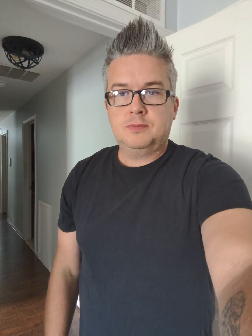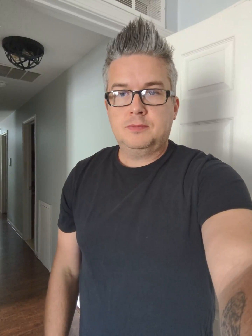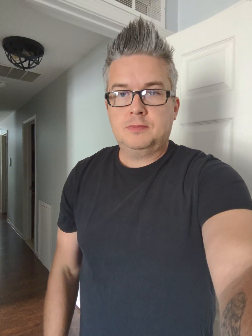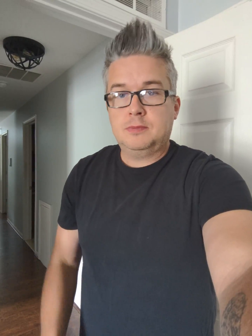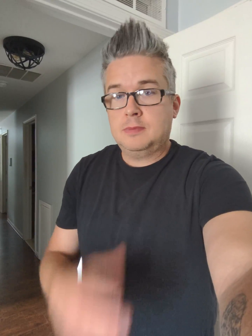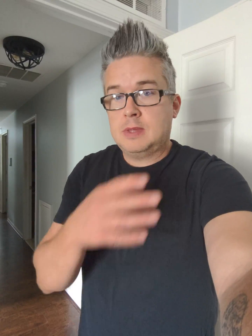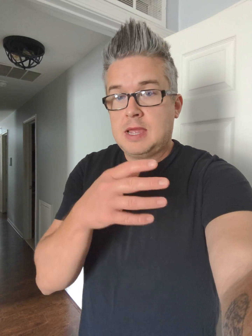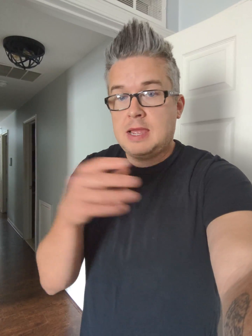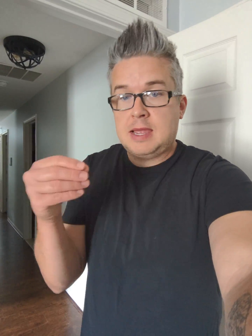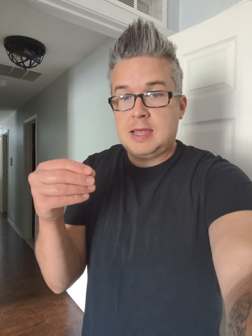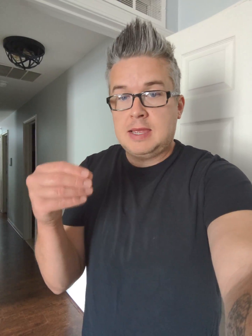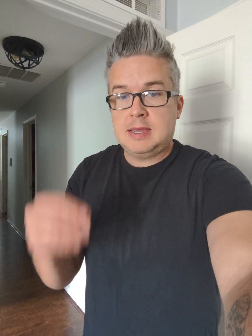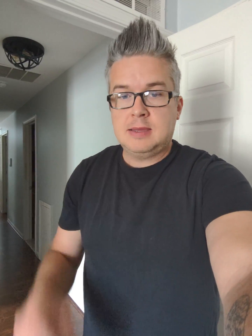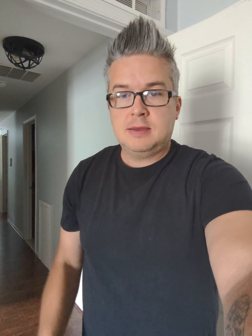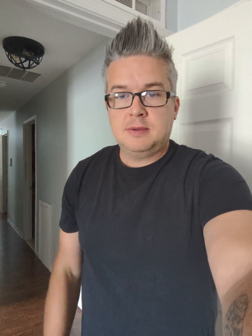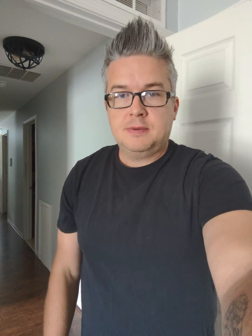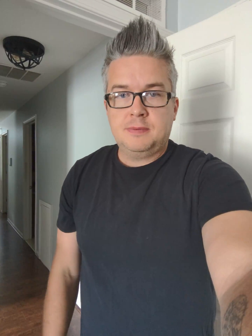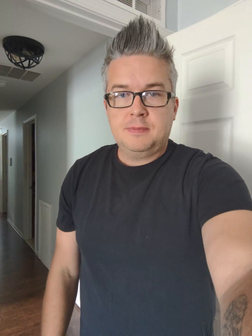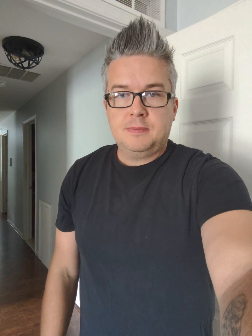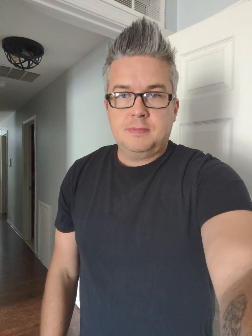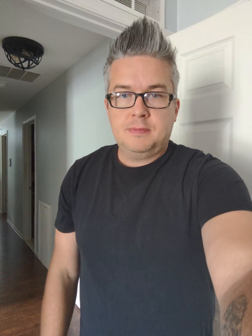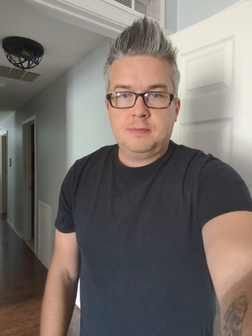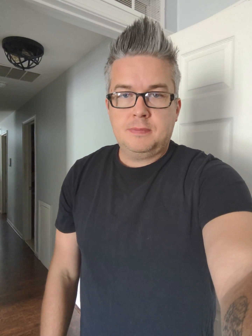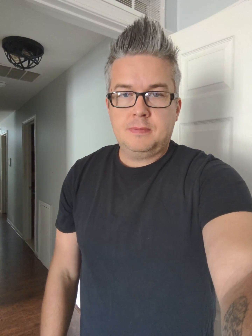and